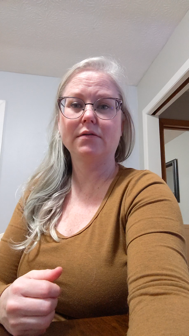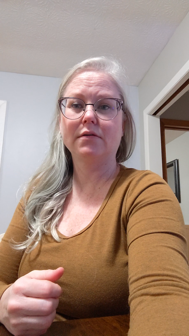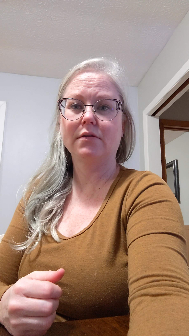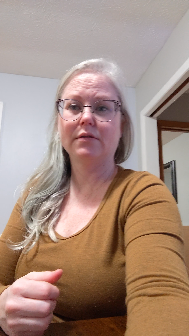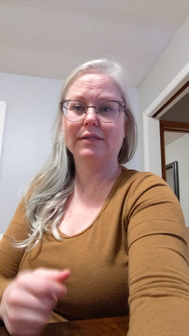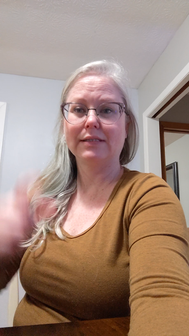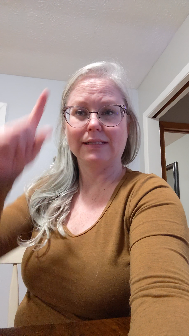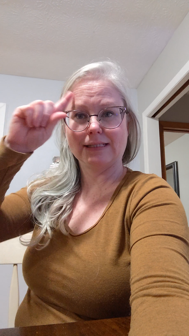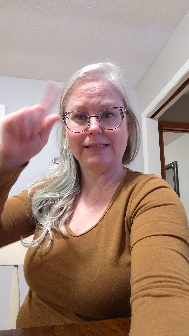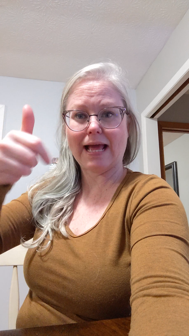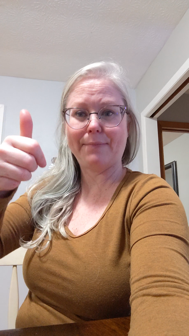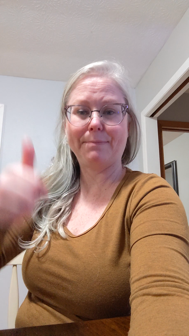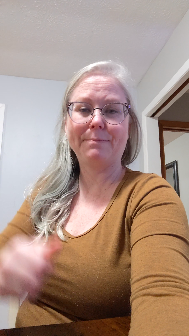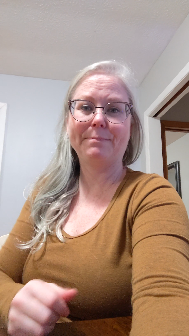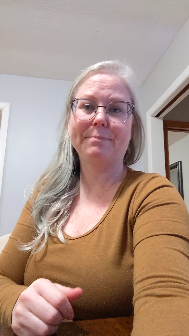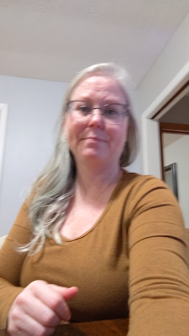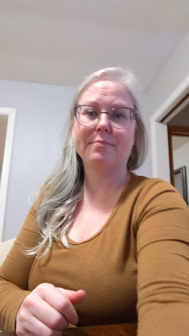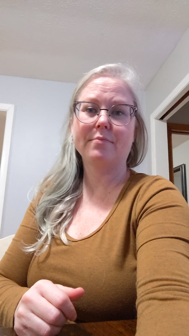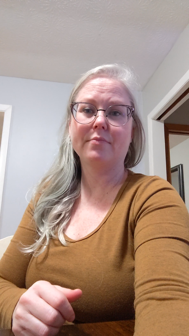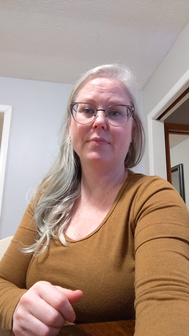dime